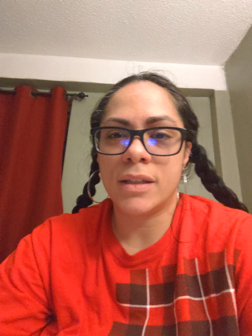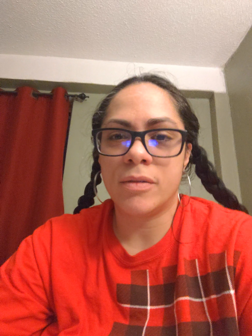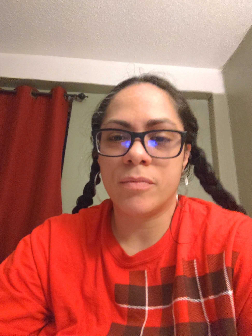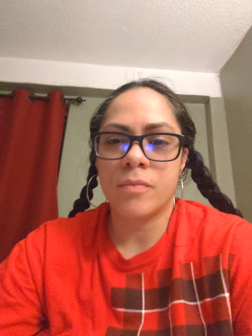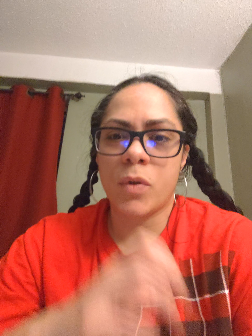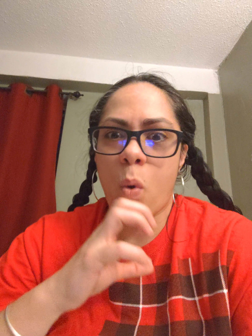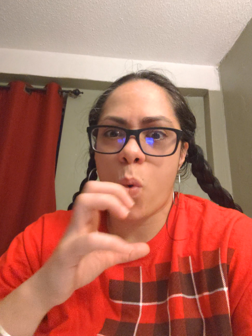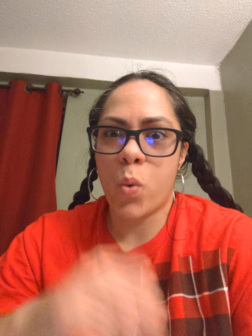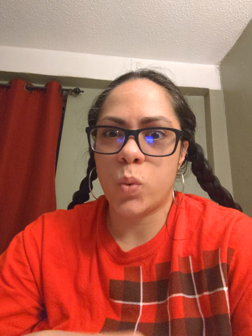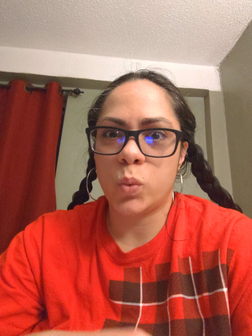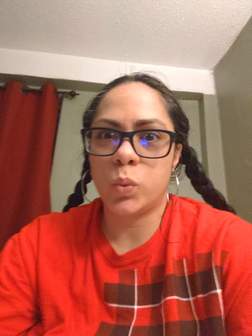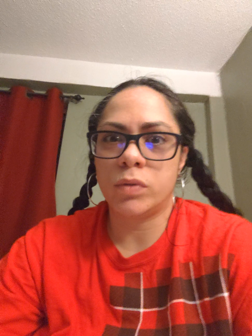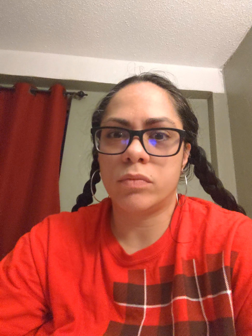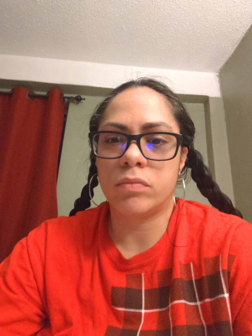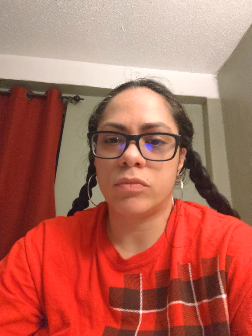old